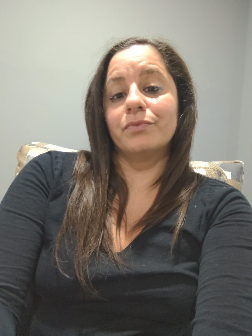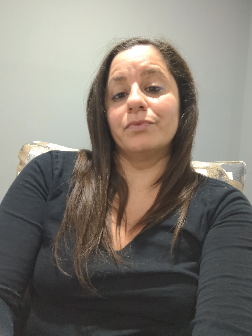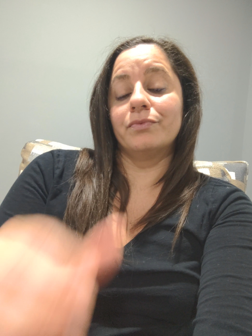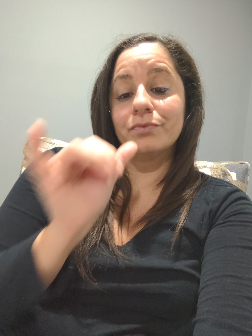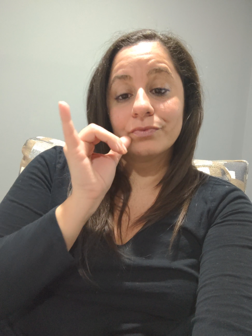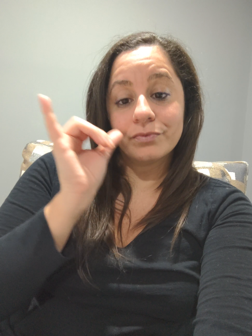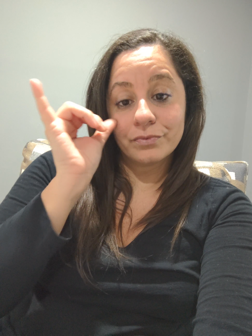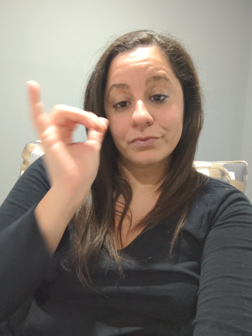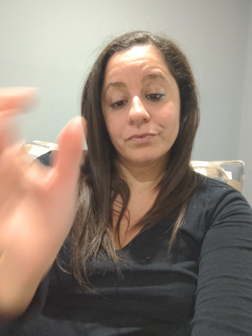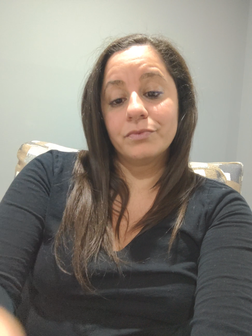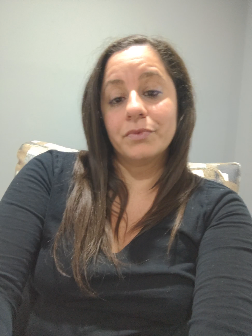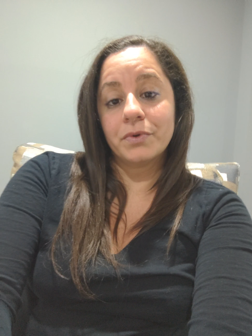yesterday